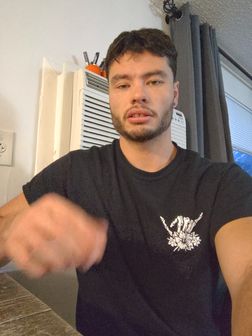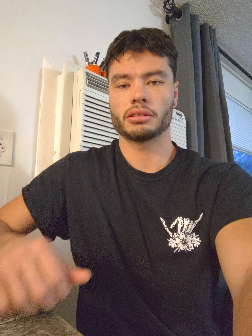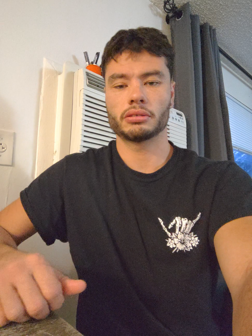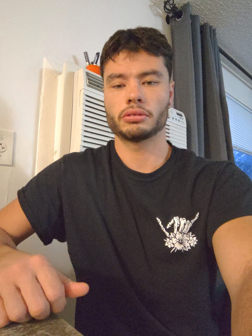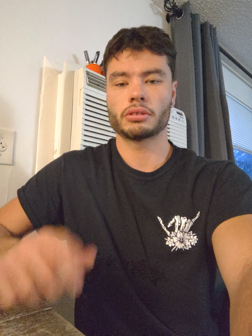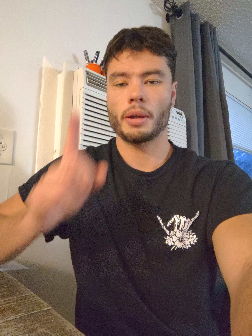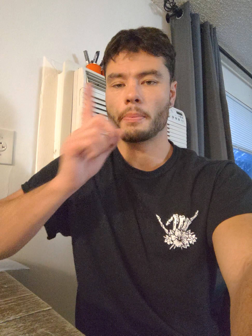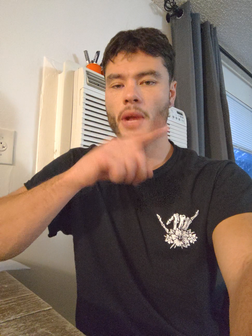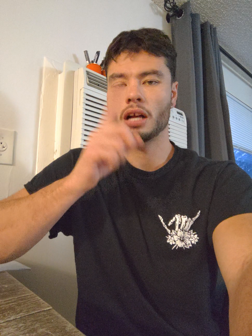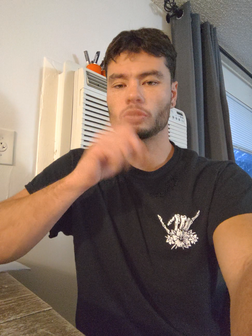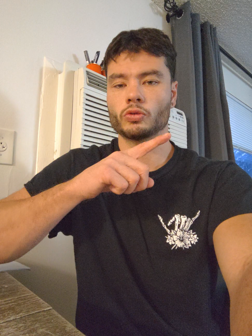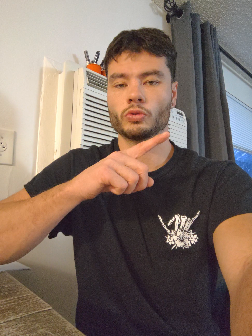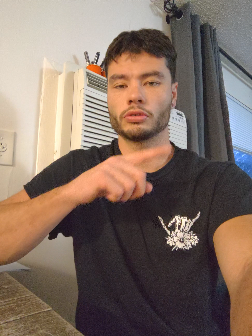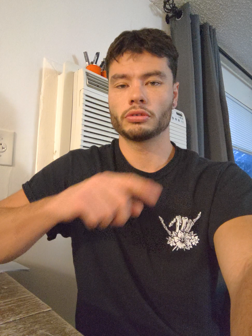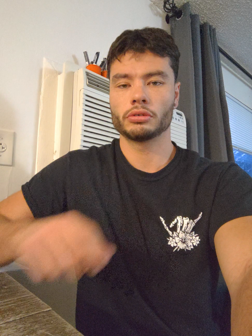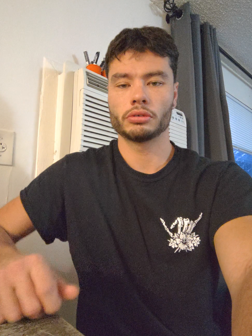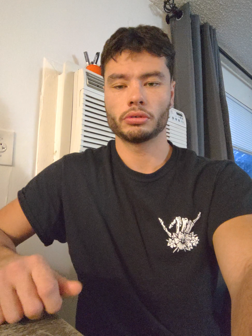mouse